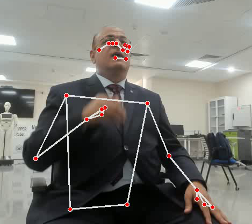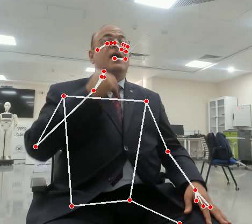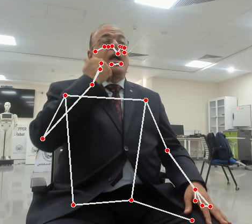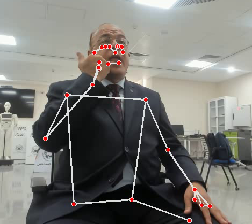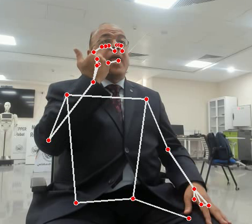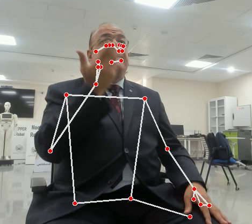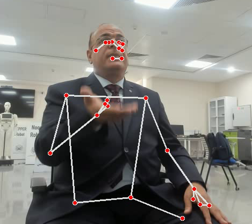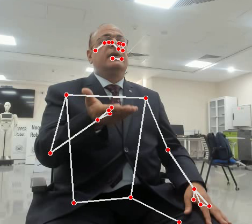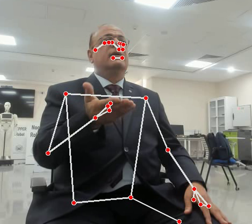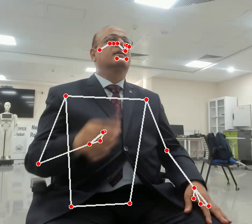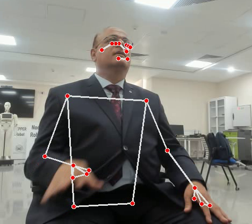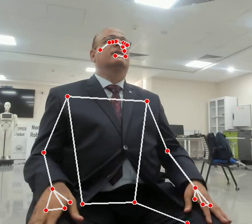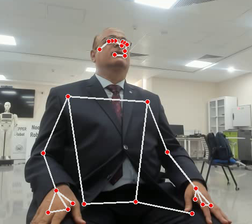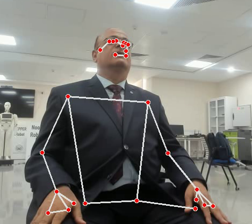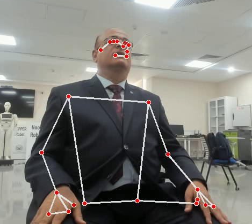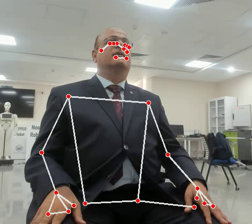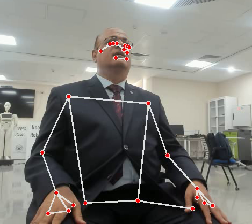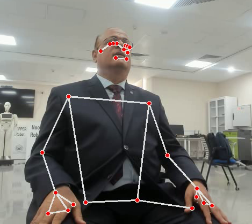3ieb